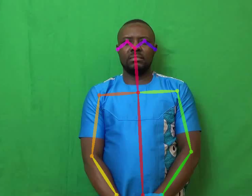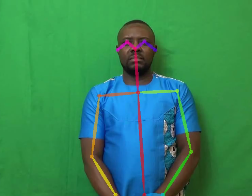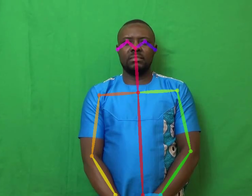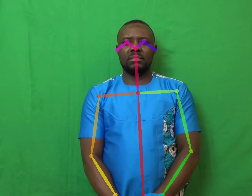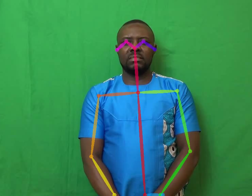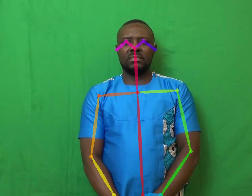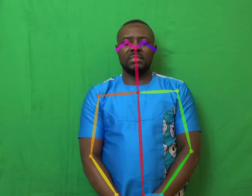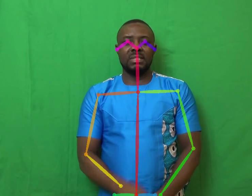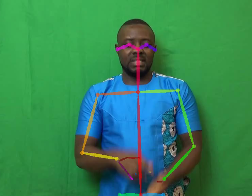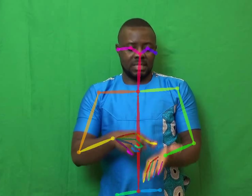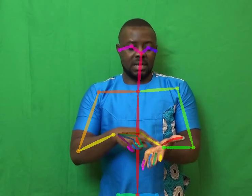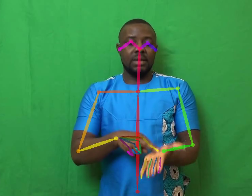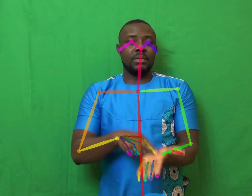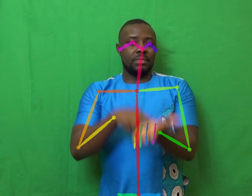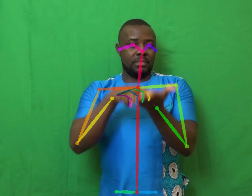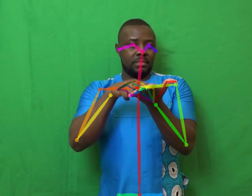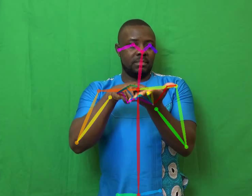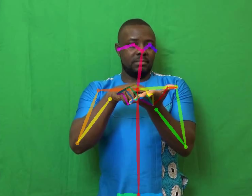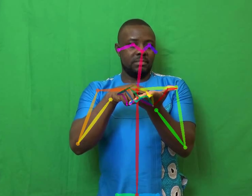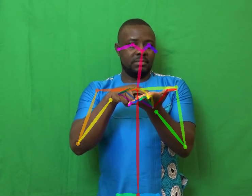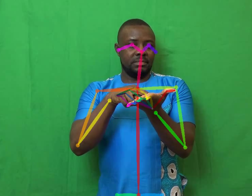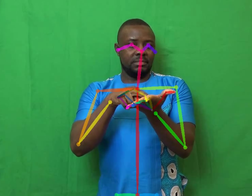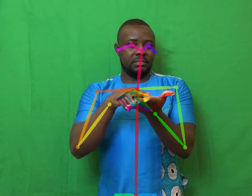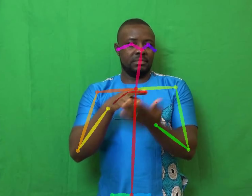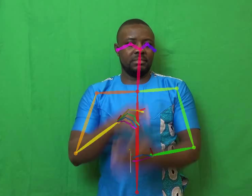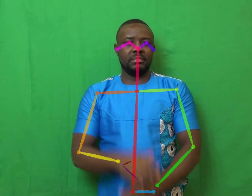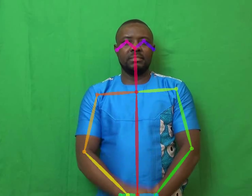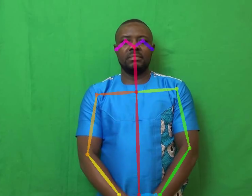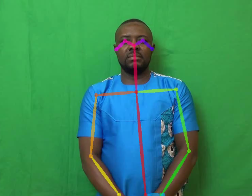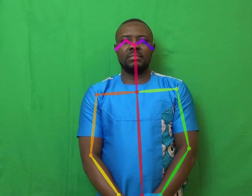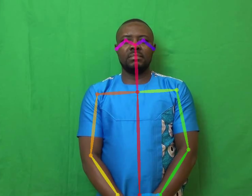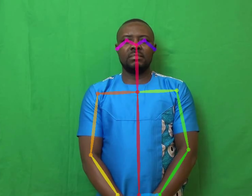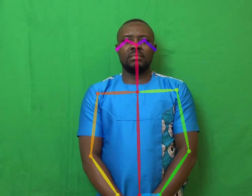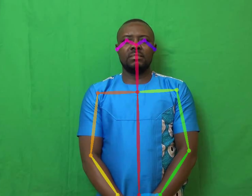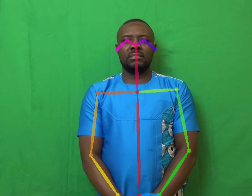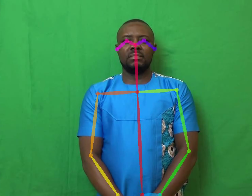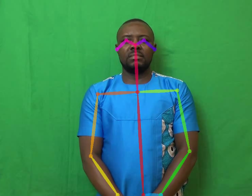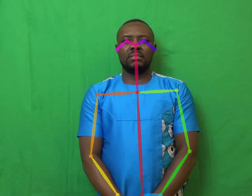representative